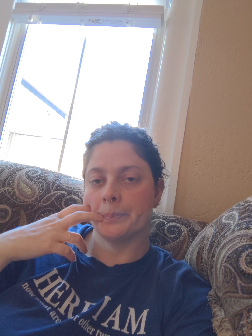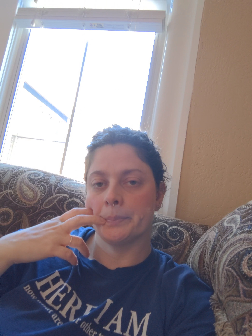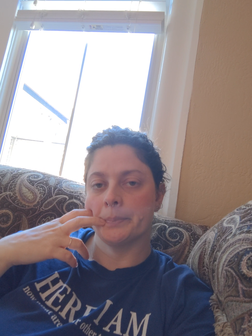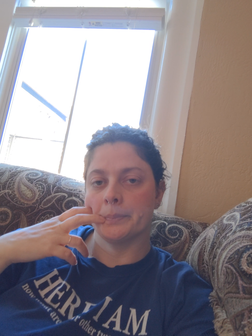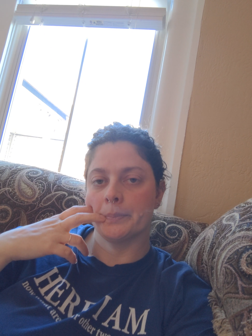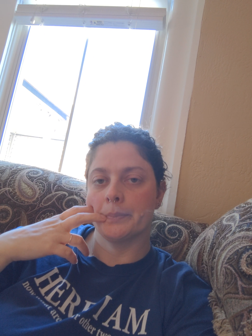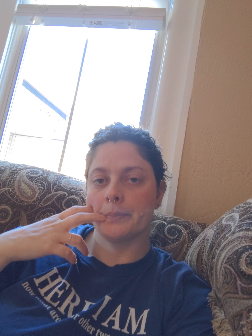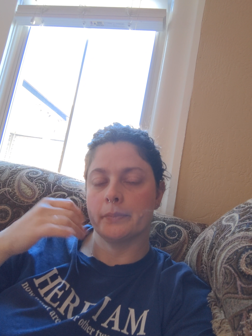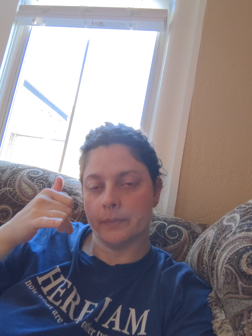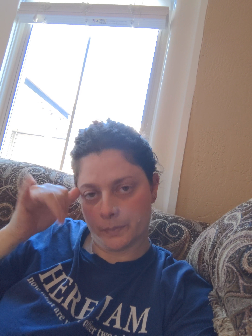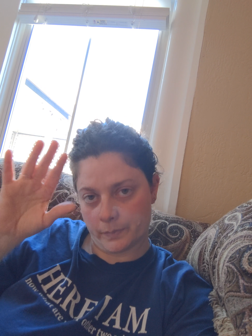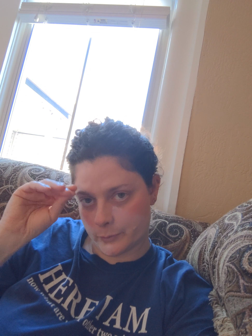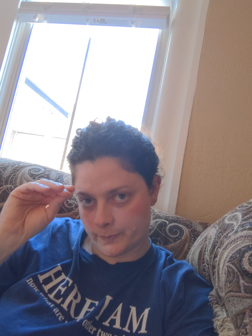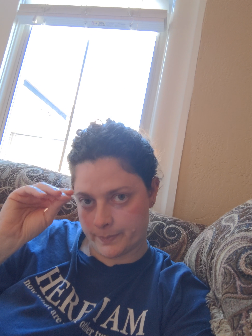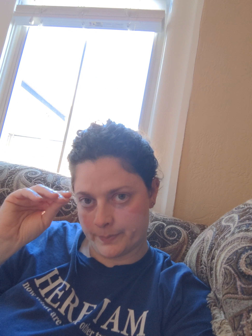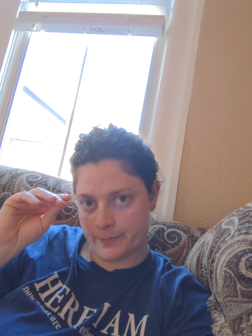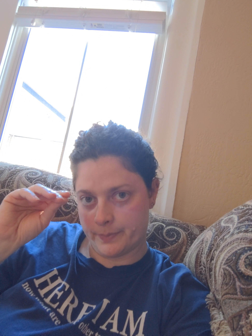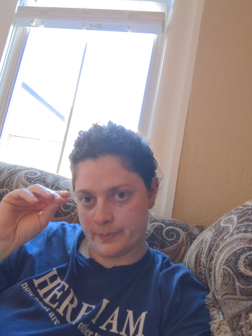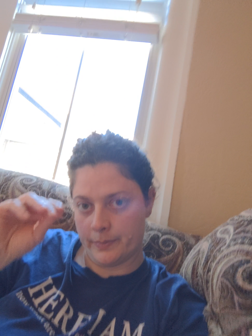cowboy